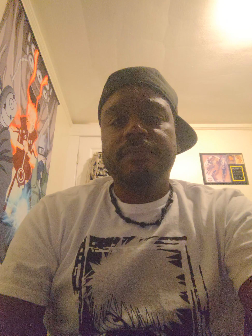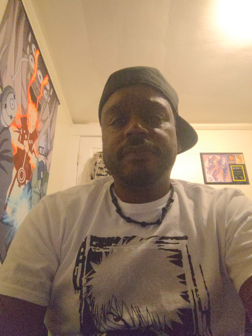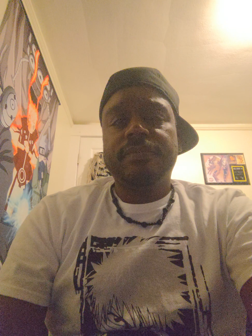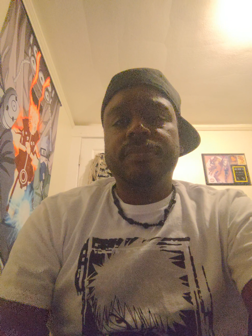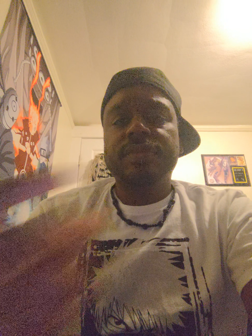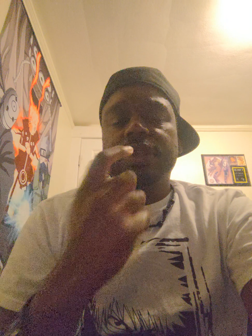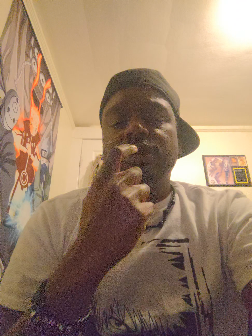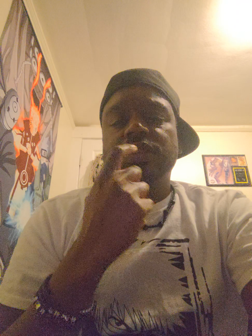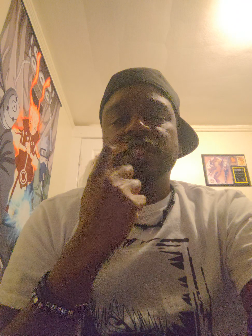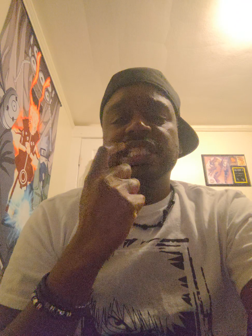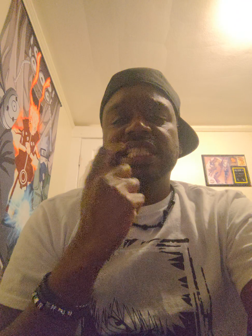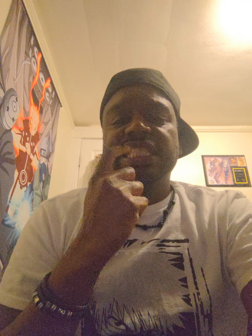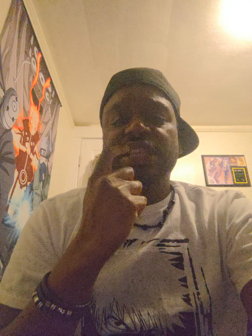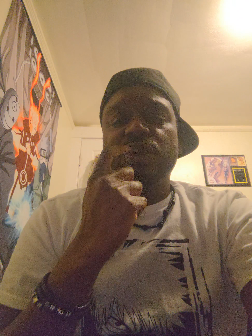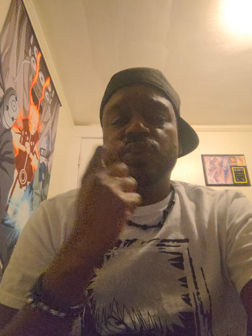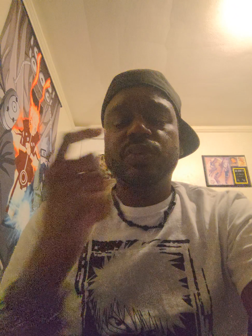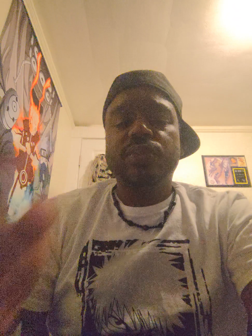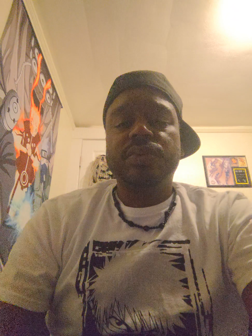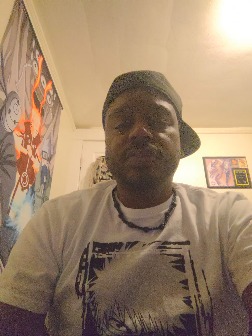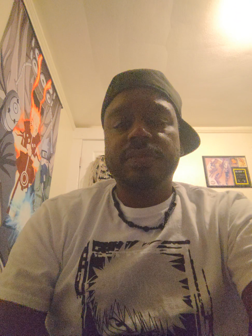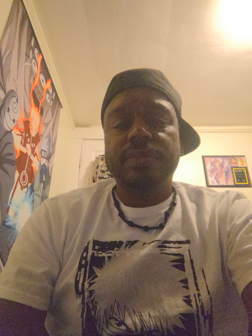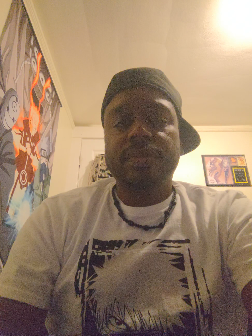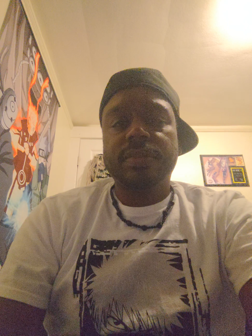tooth